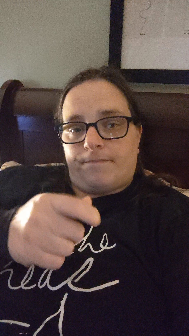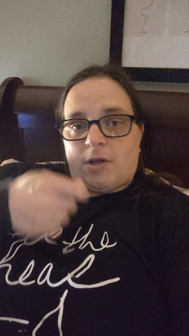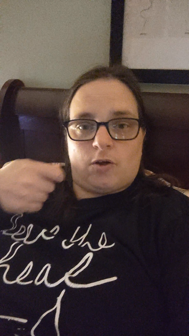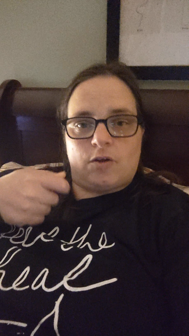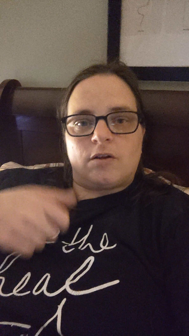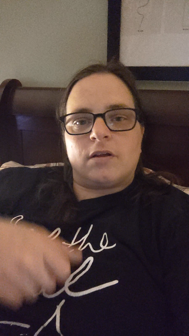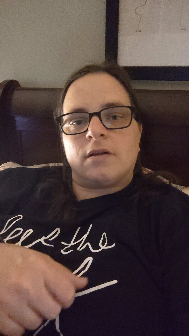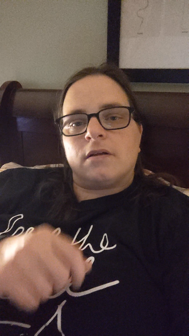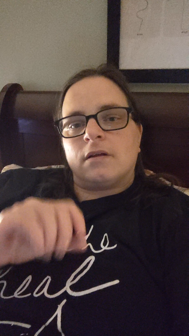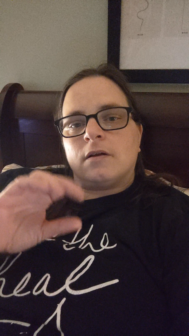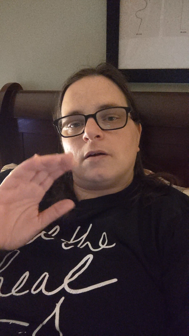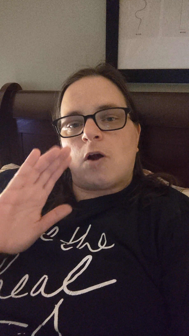over